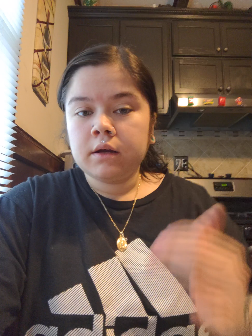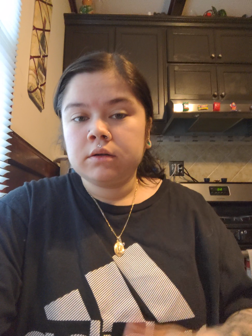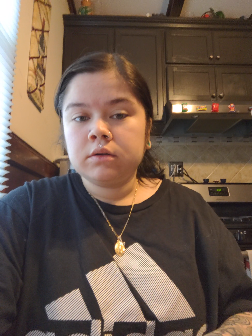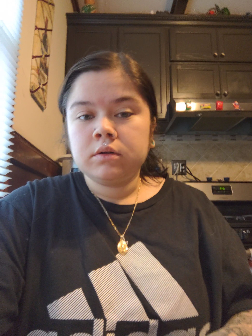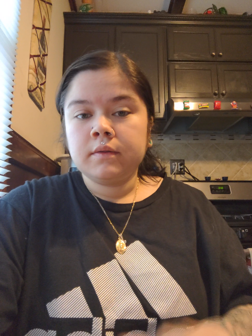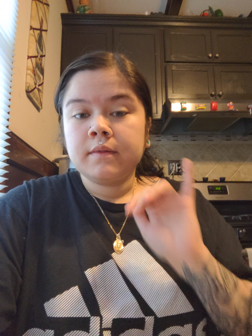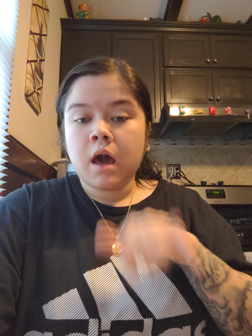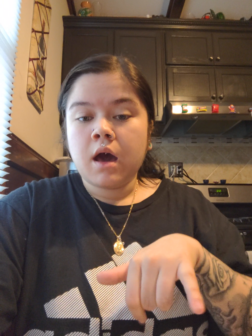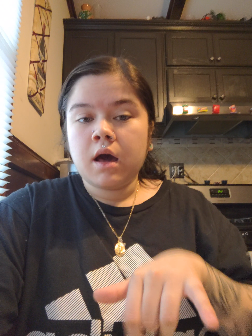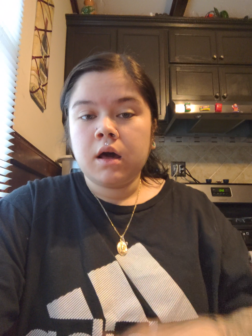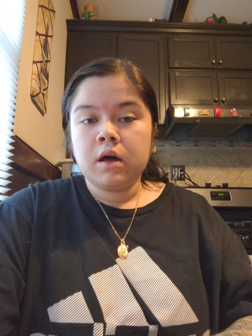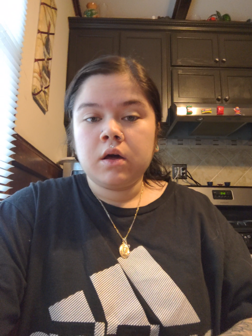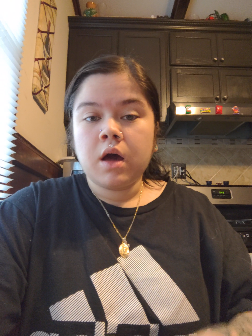that